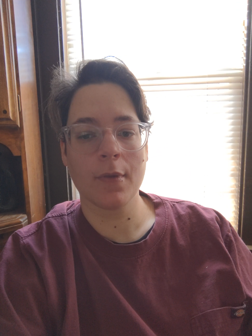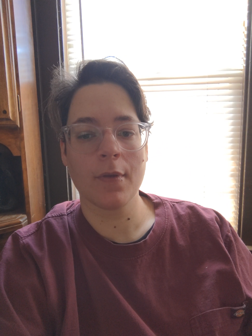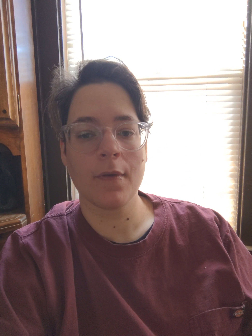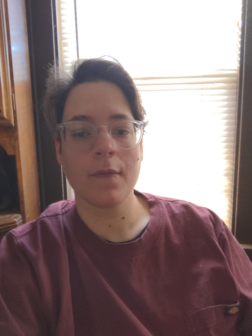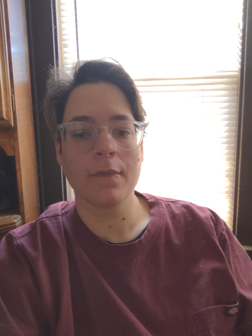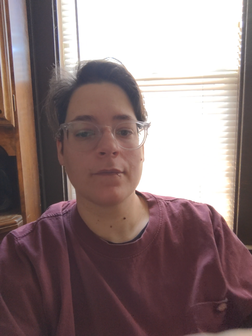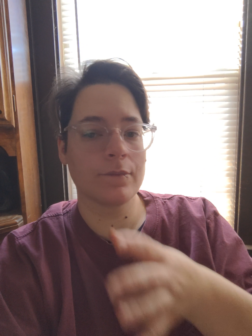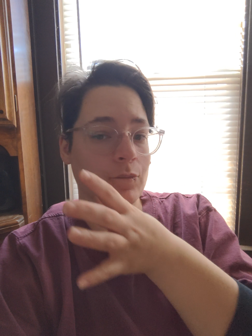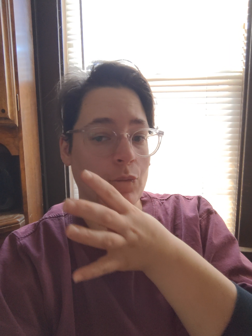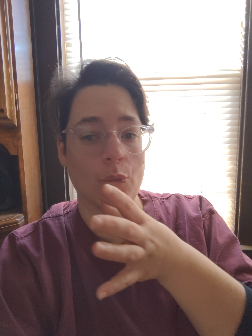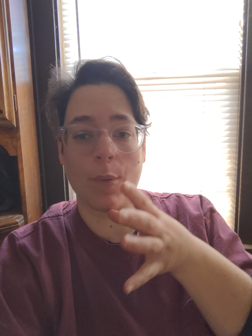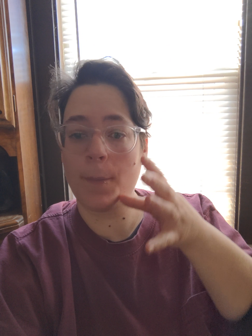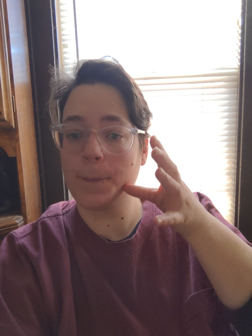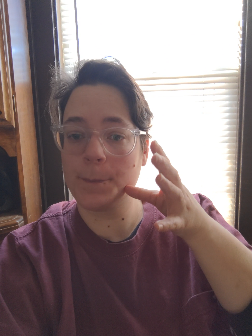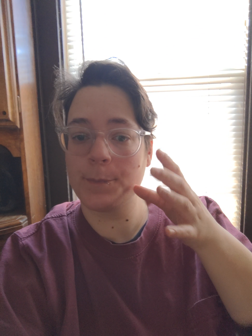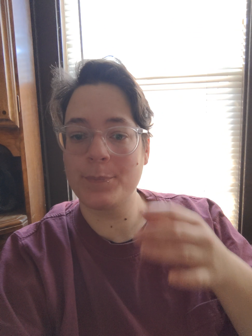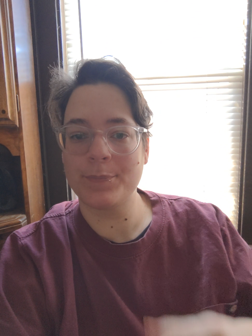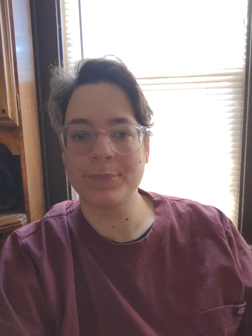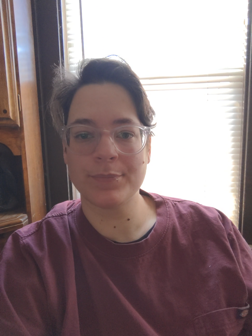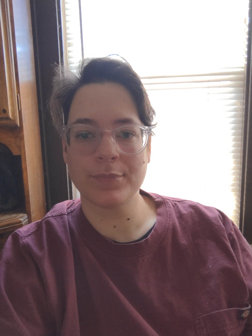farm